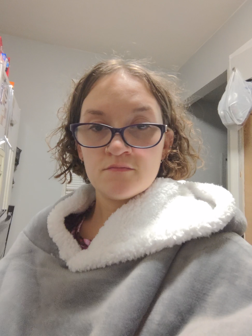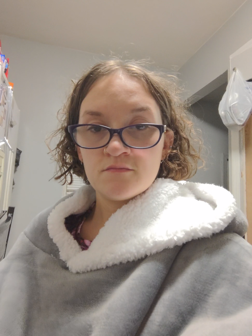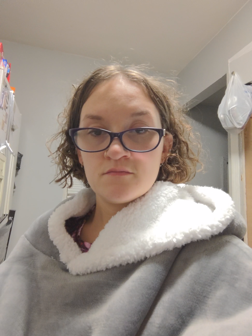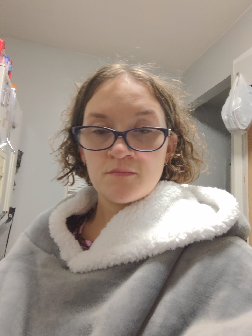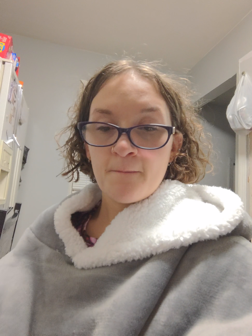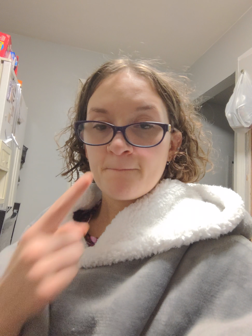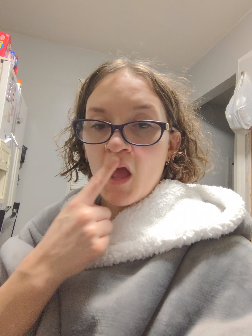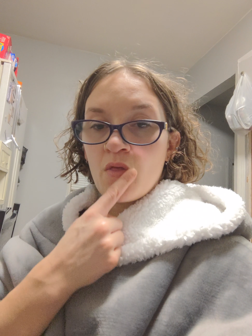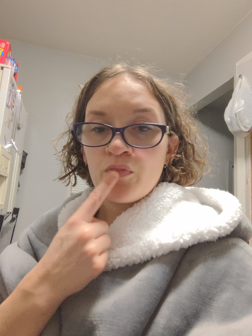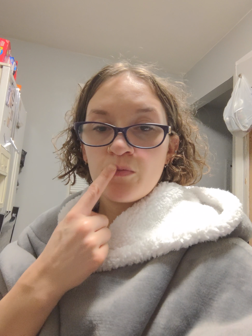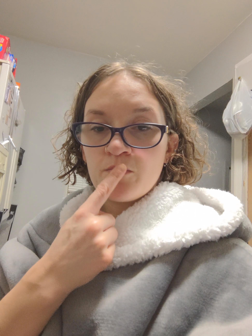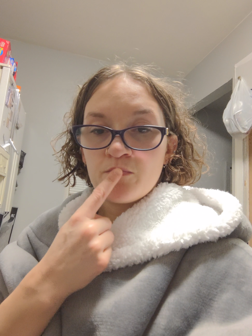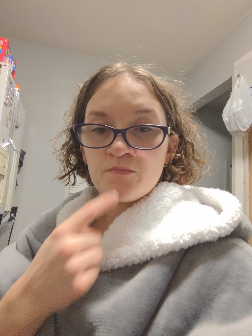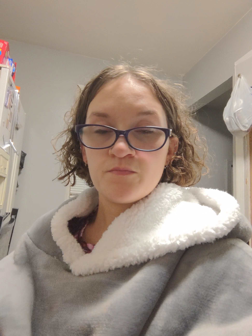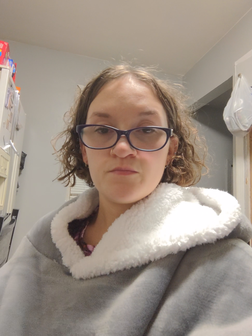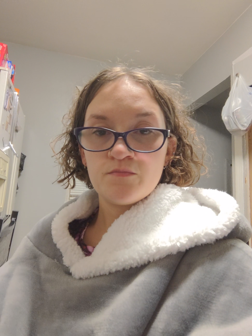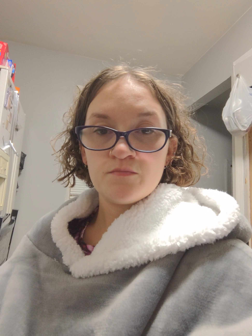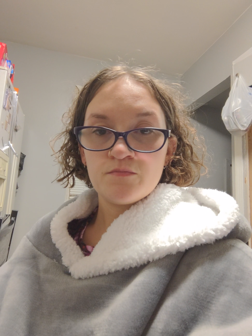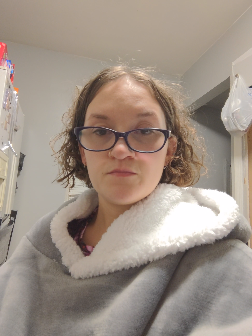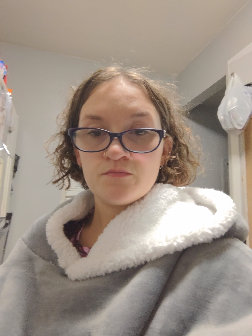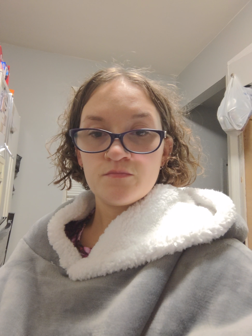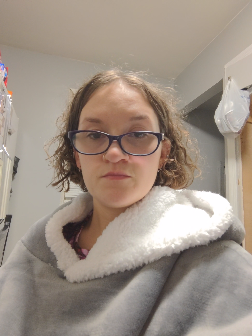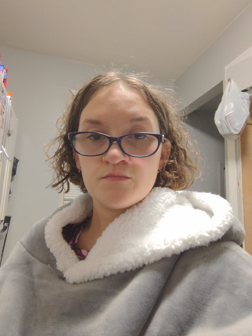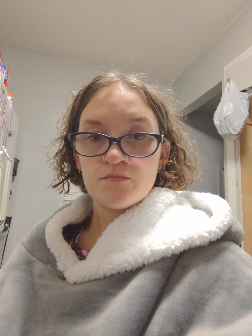mouth